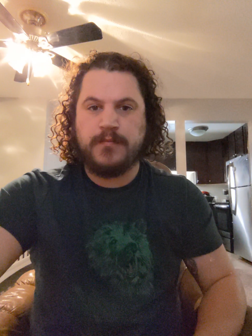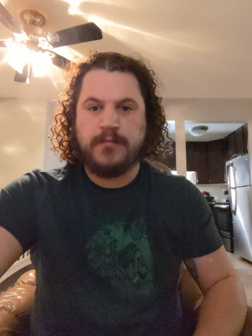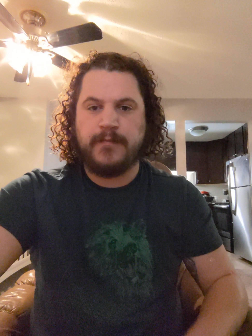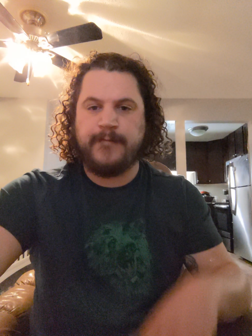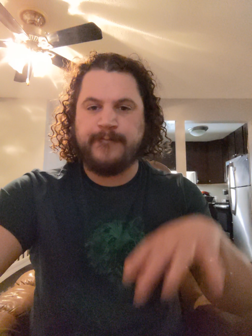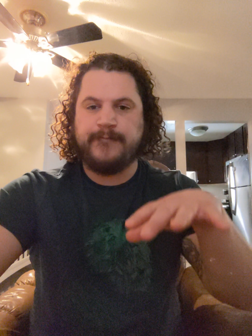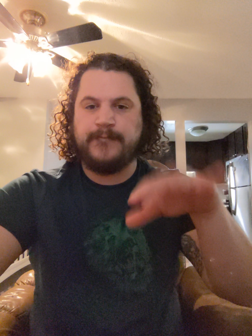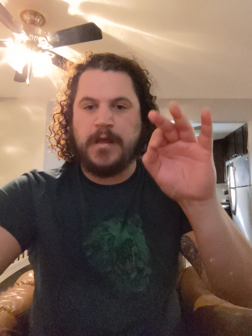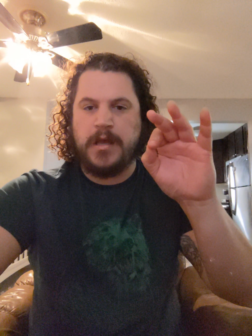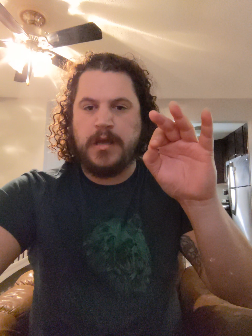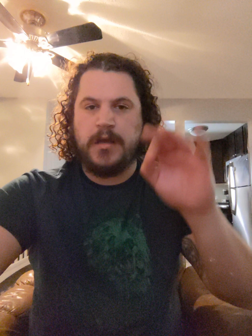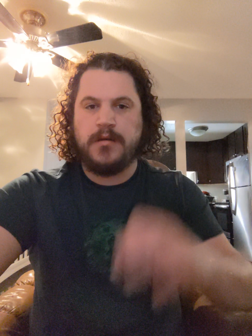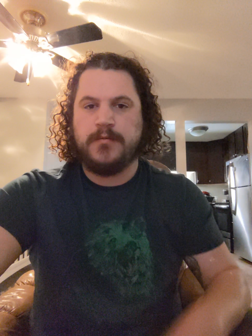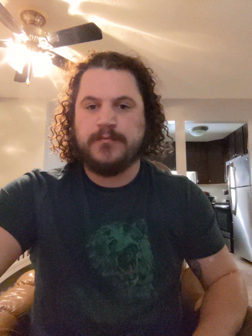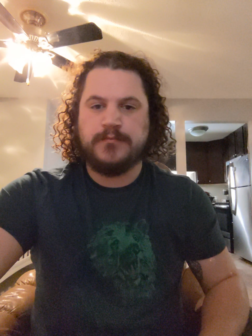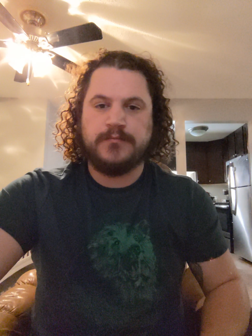find